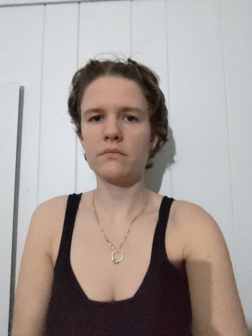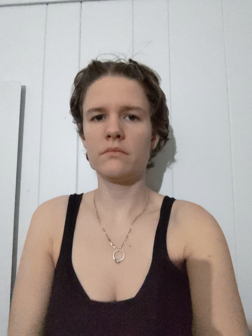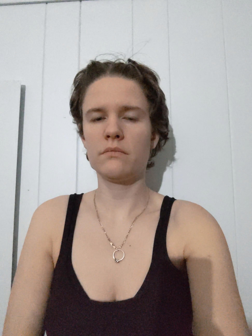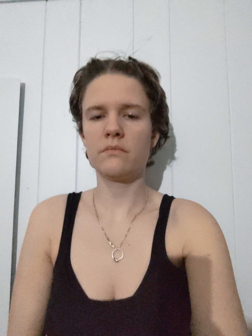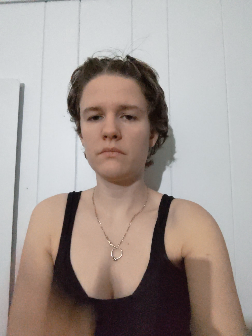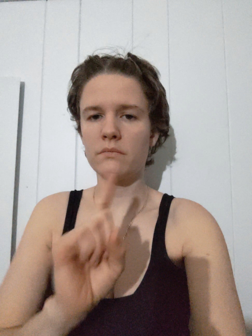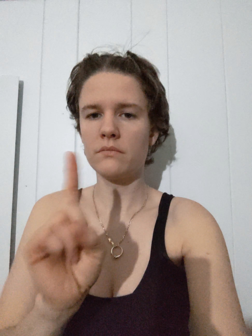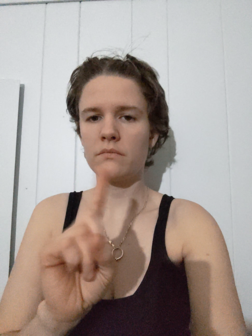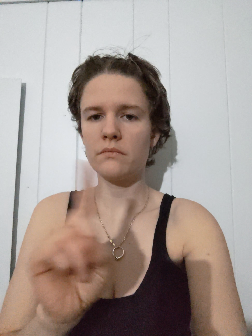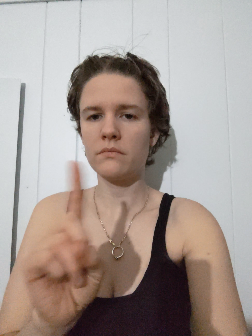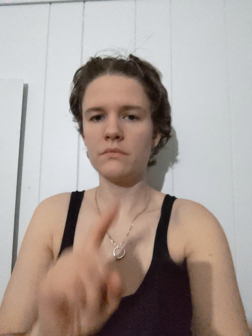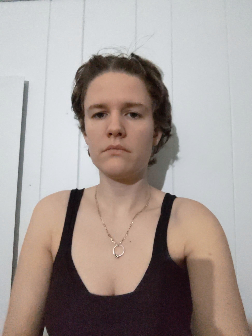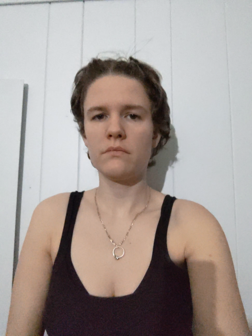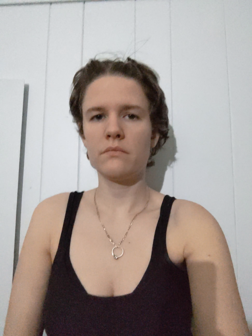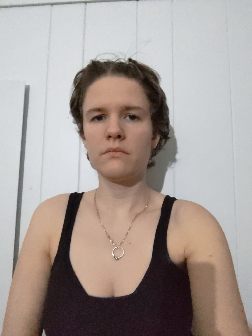where